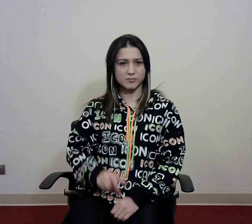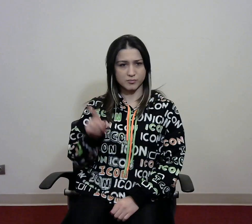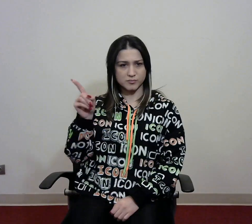onun